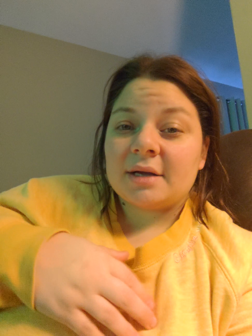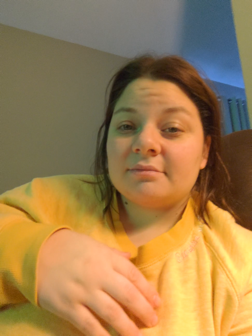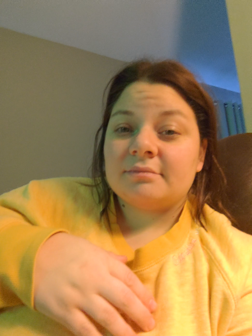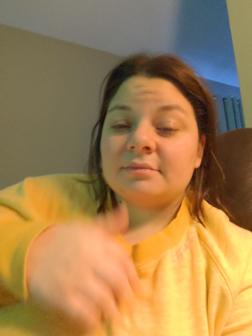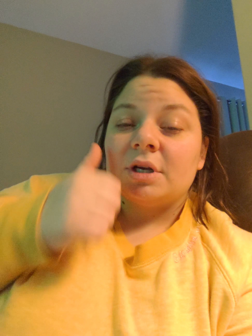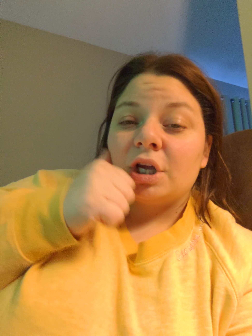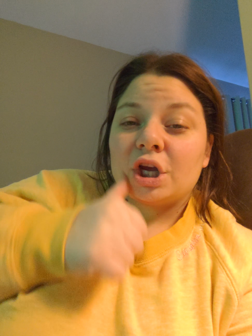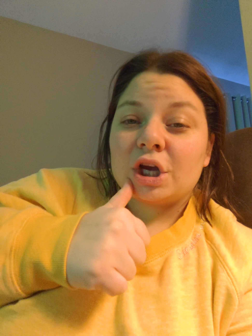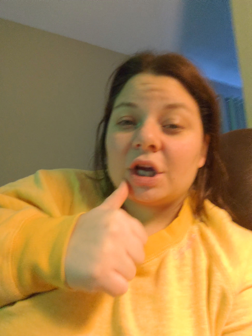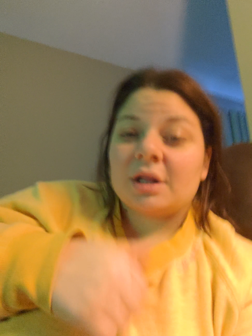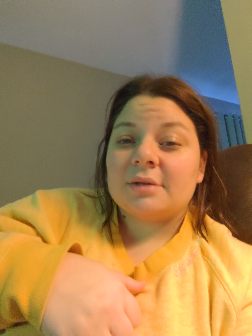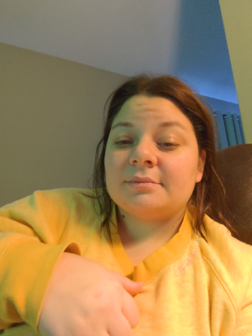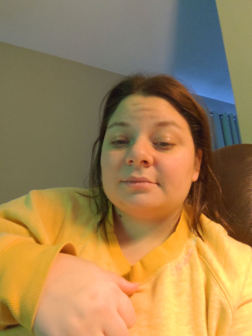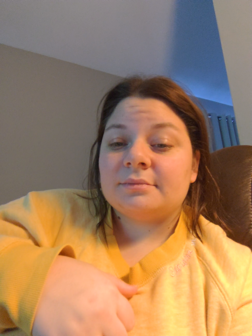girl